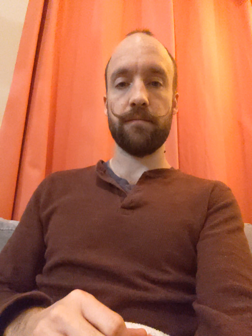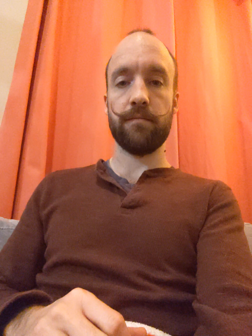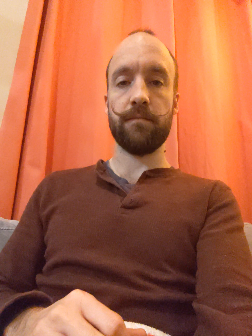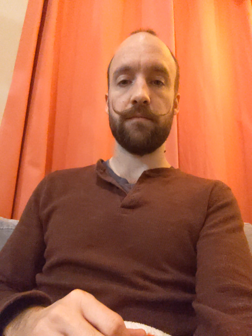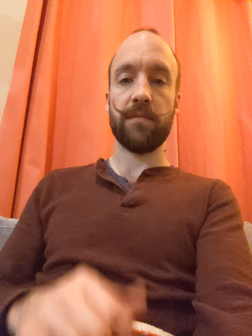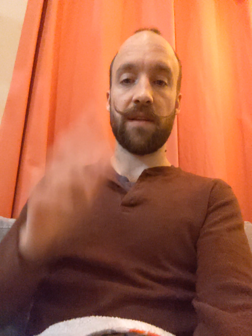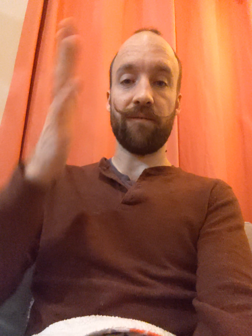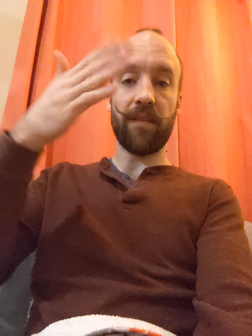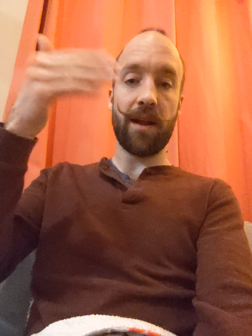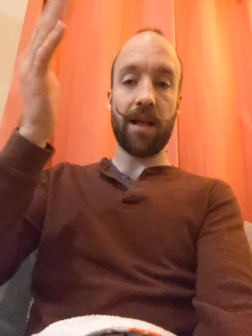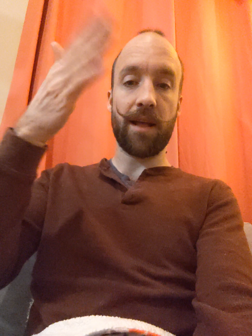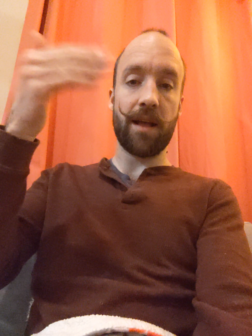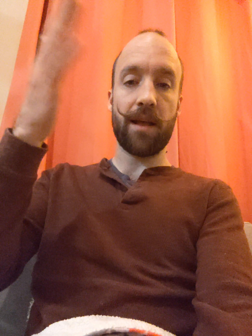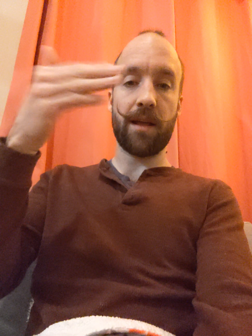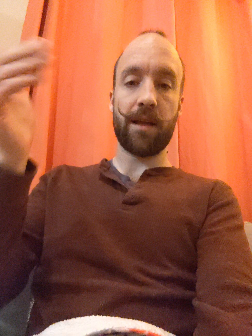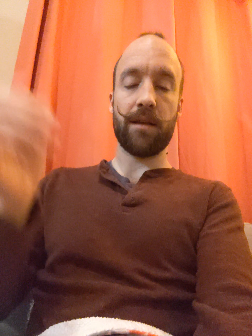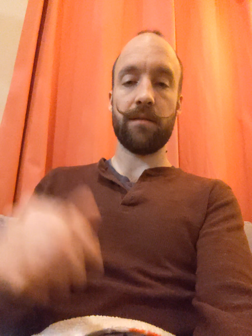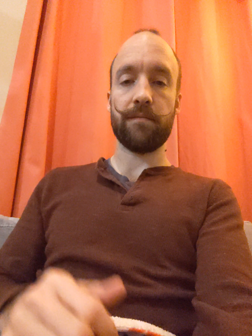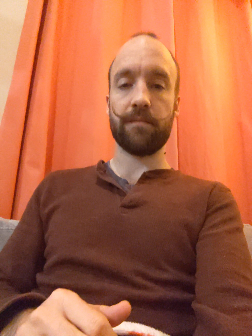flag